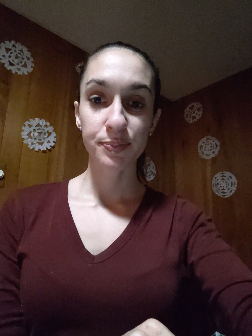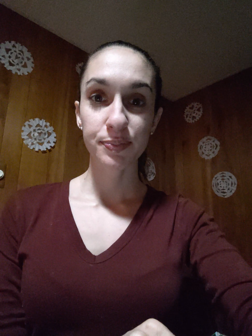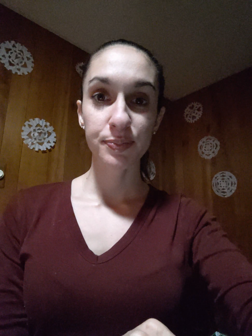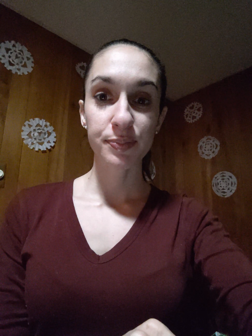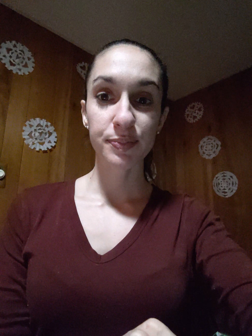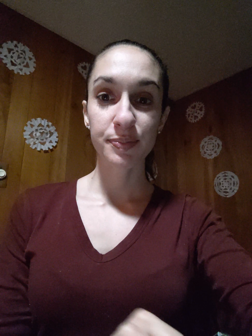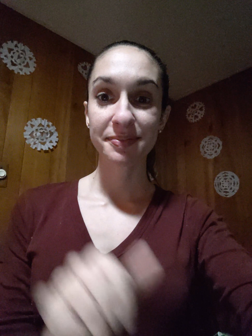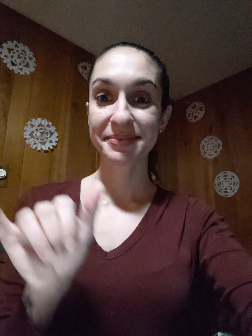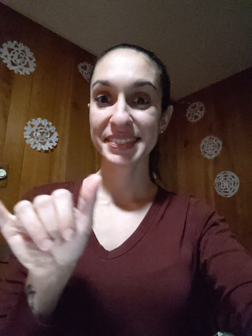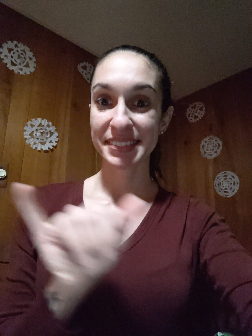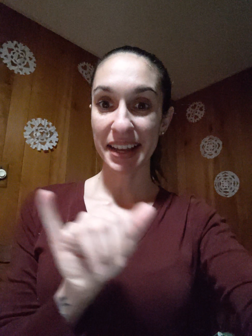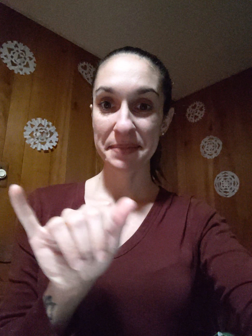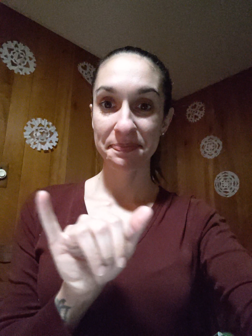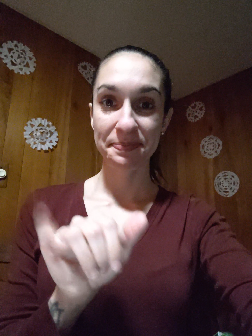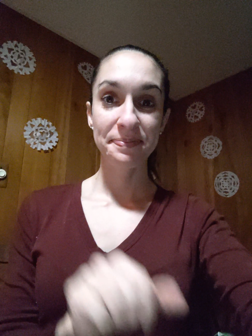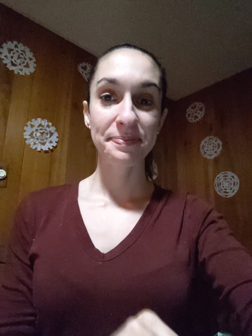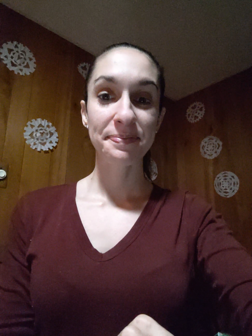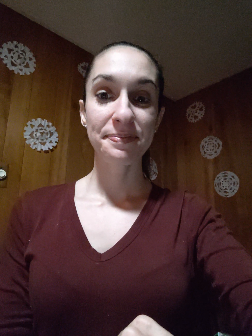same